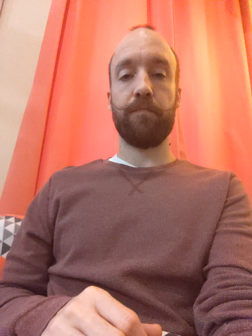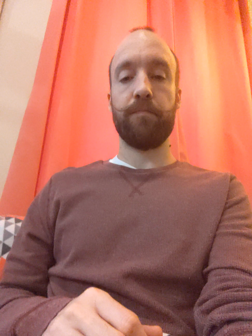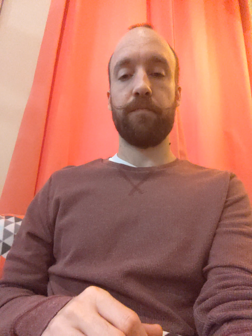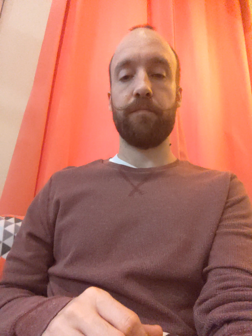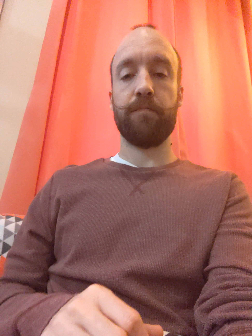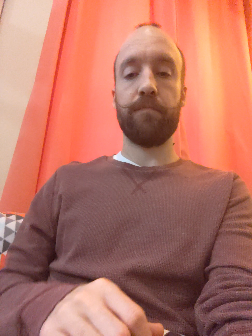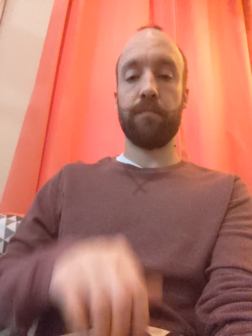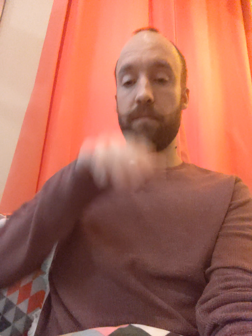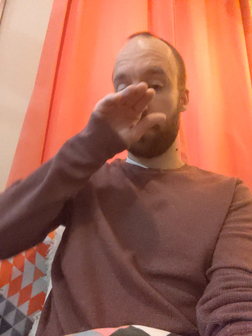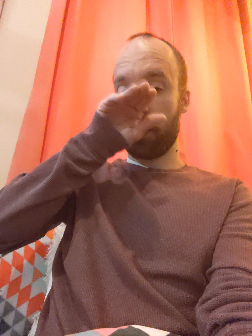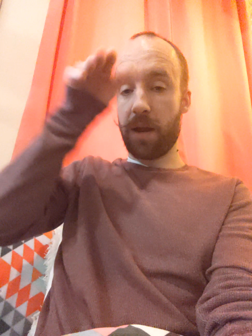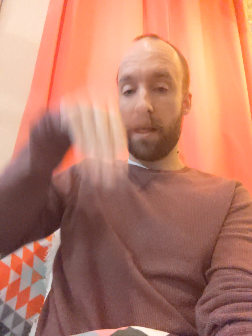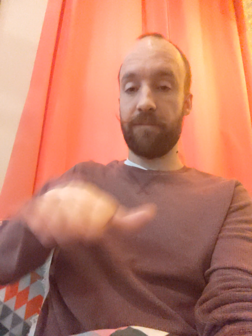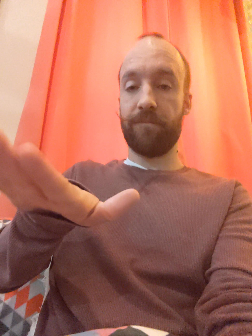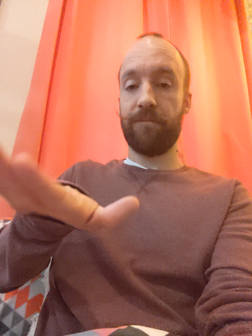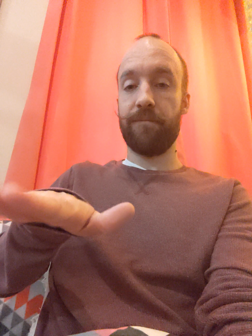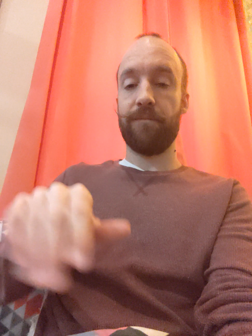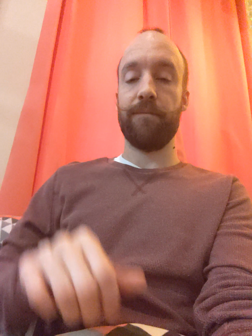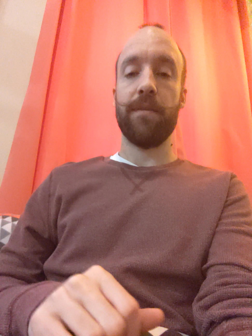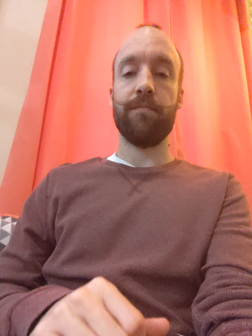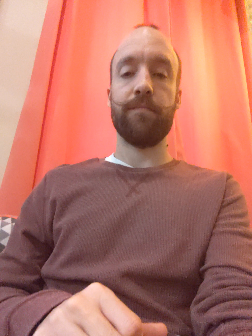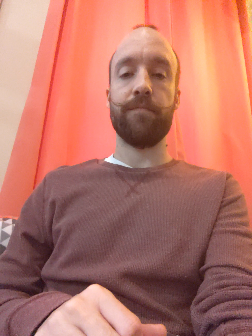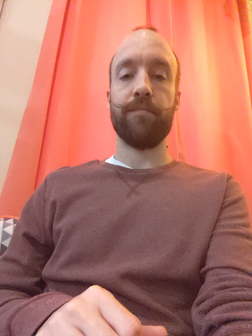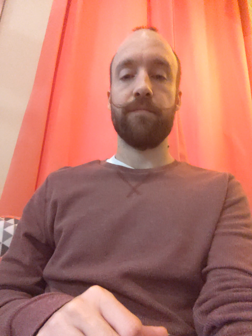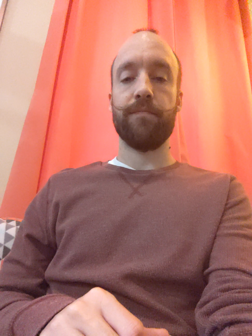elephant